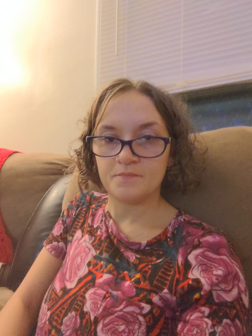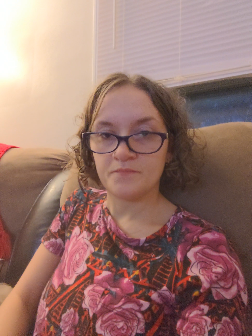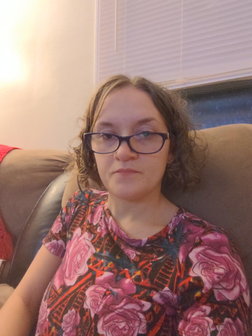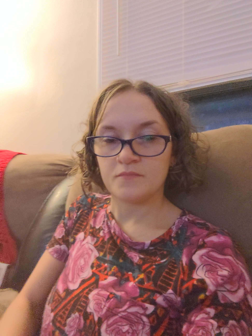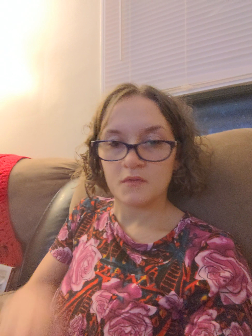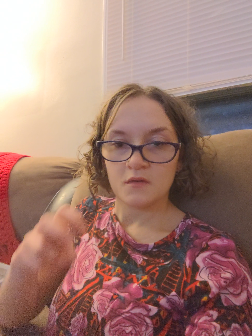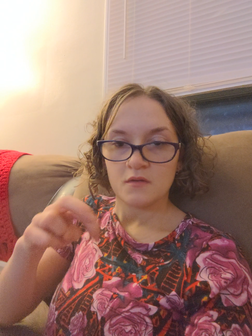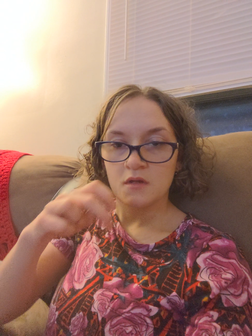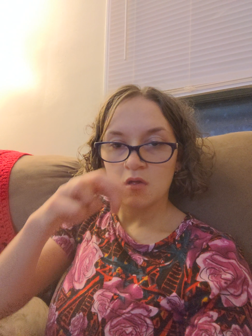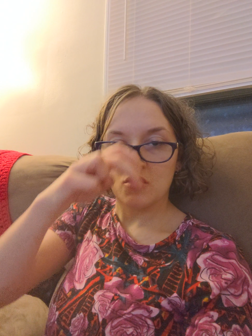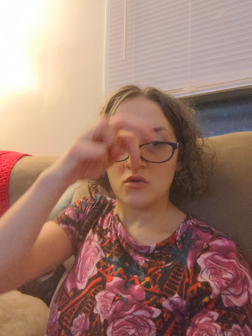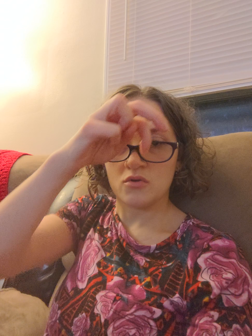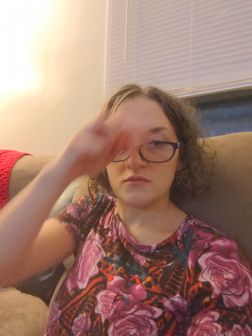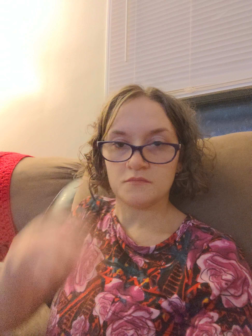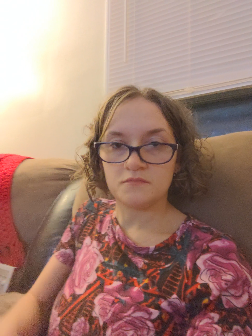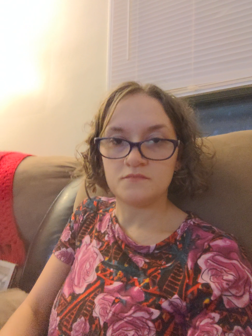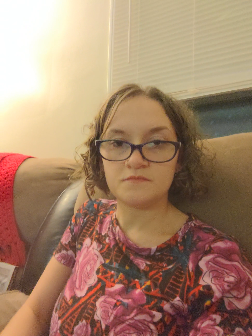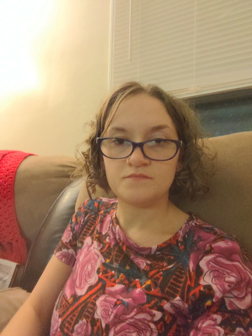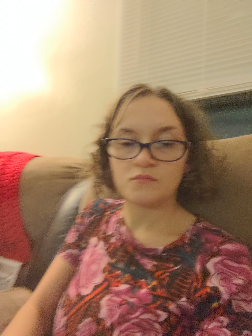stairs